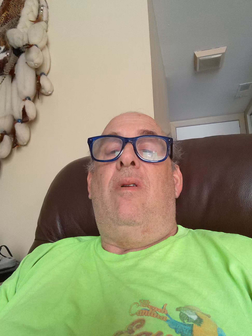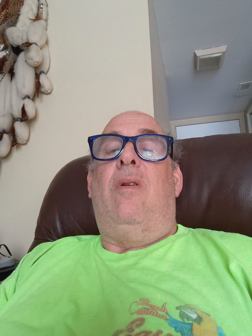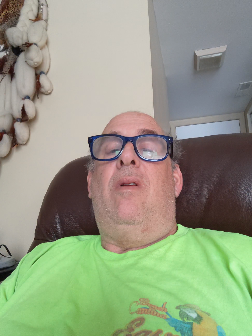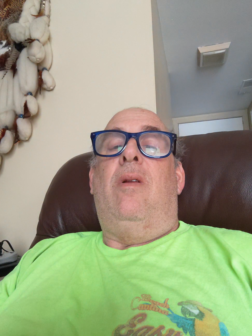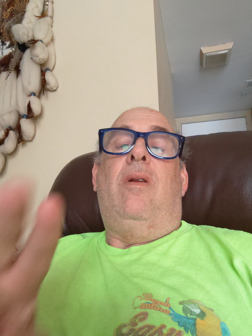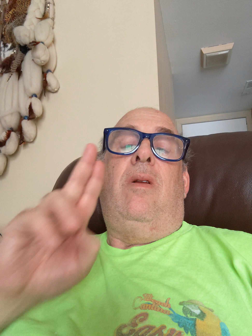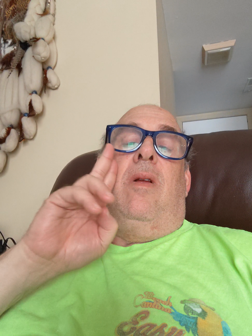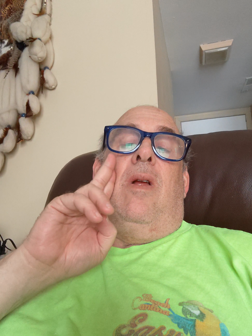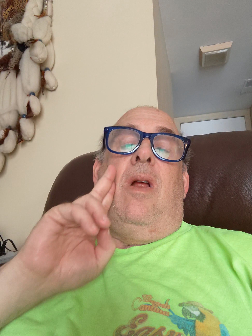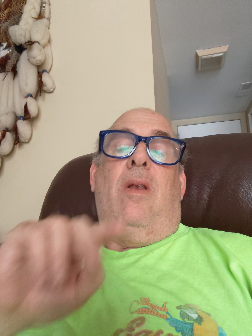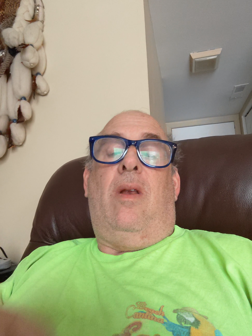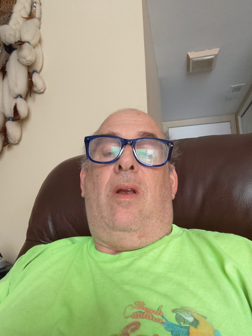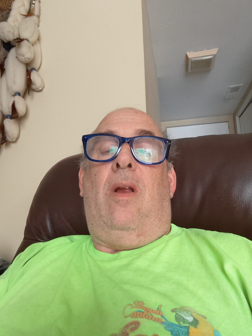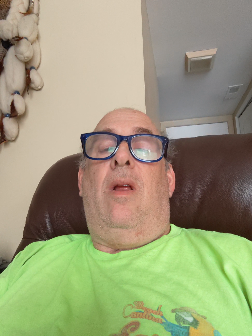uncle